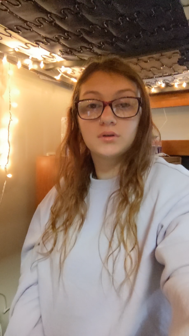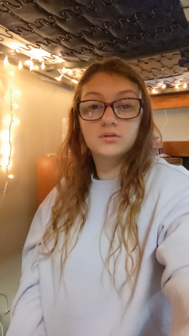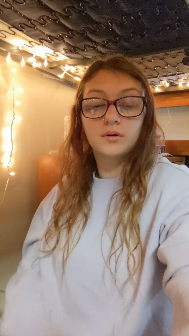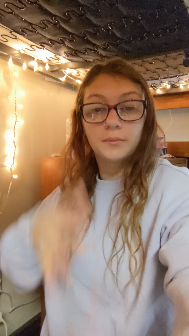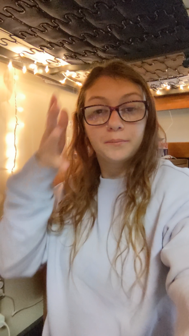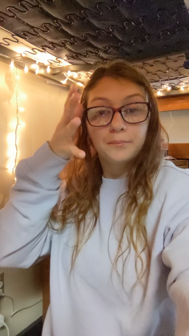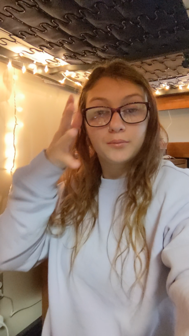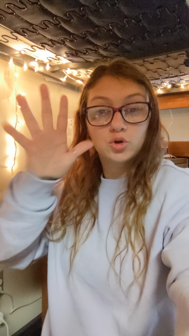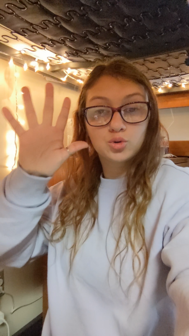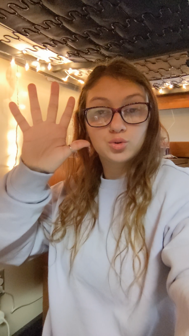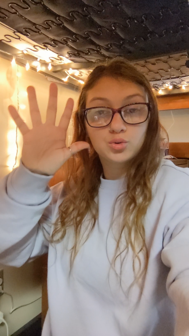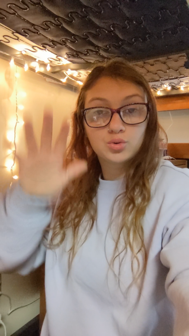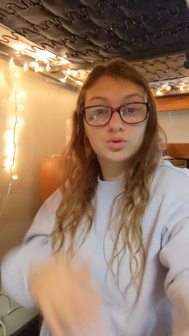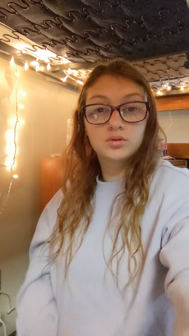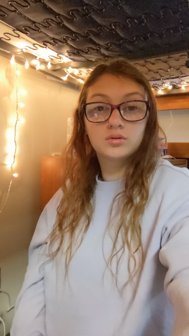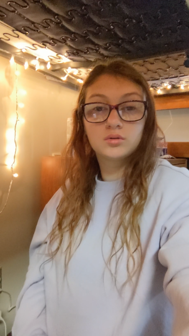moose